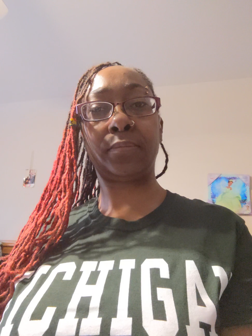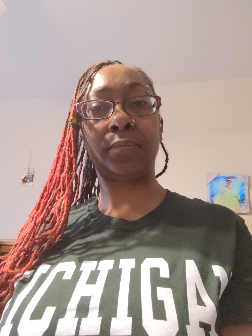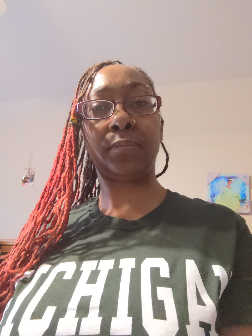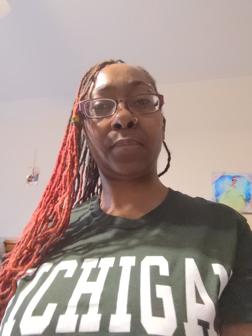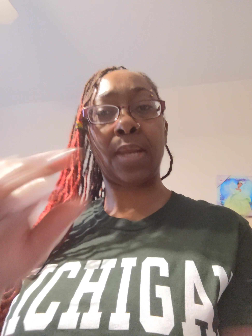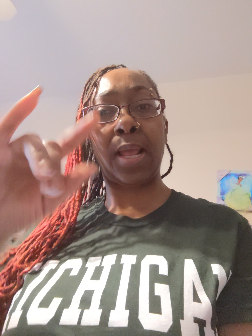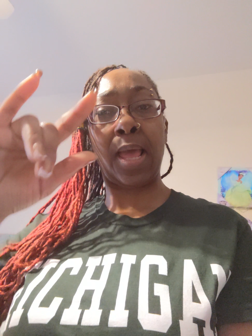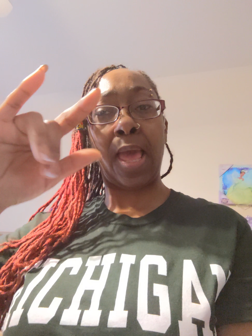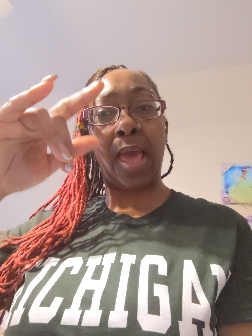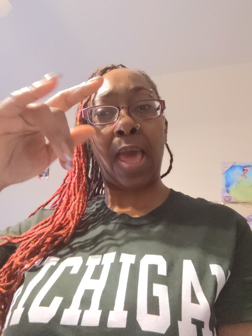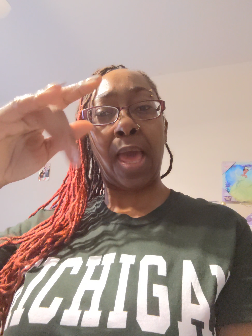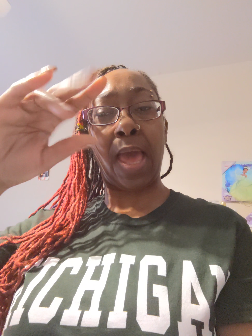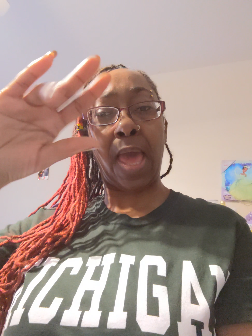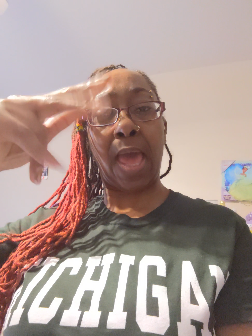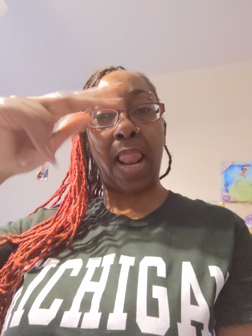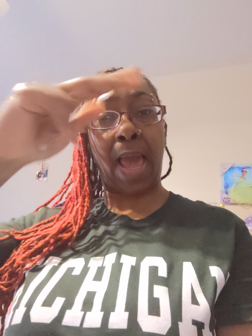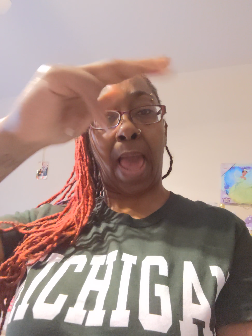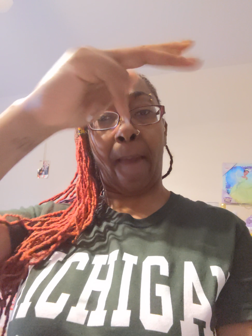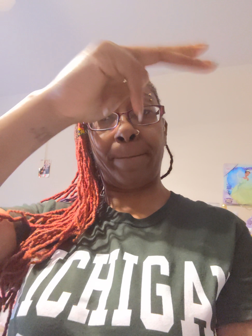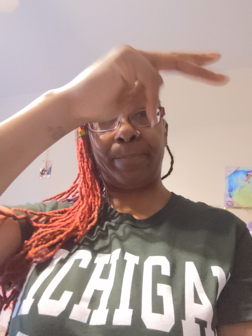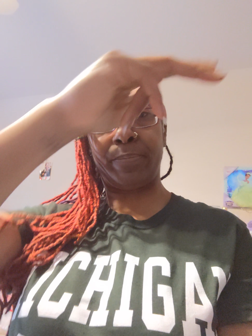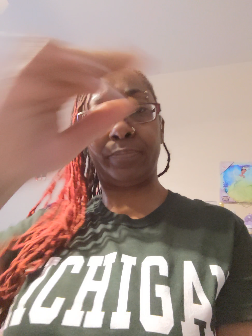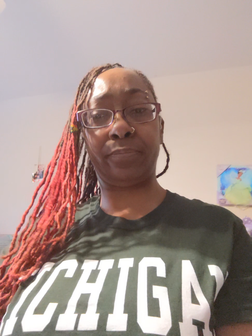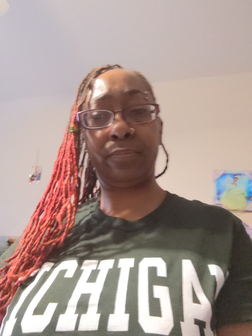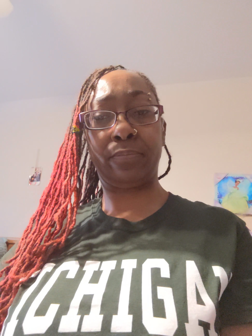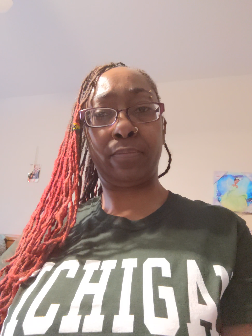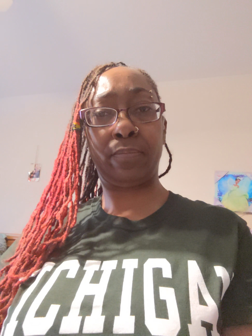helicopter